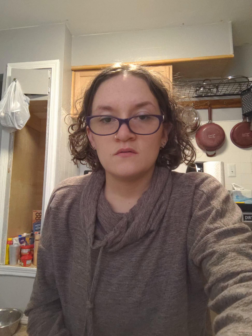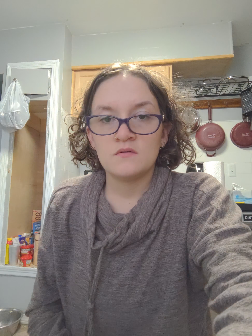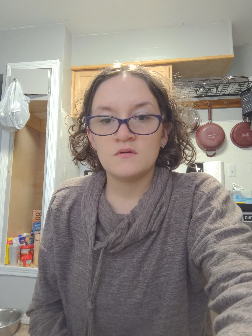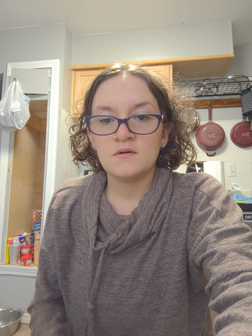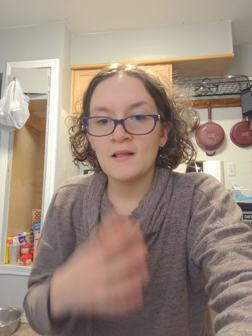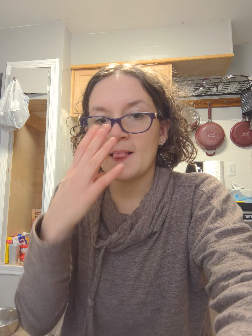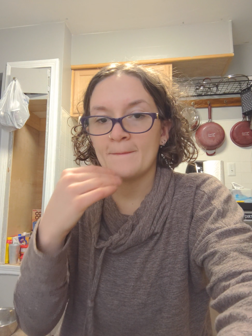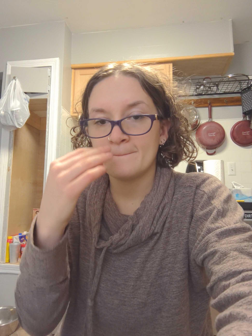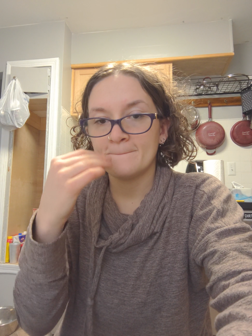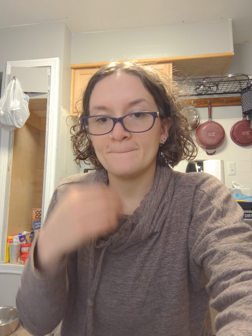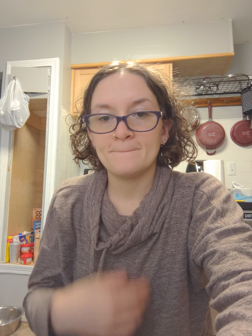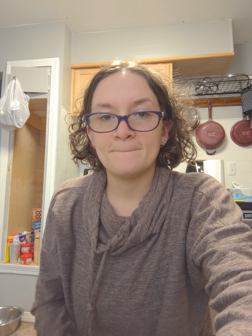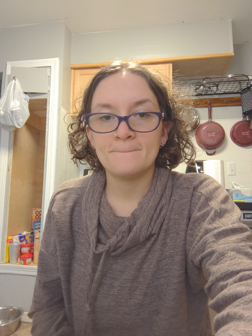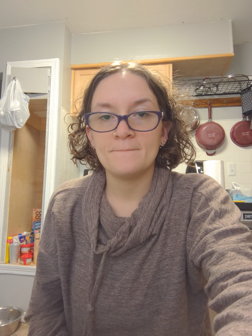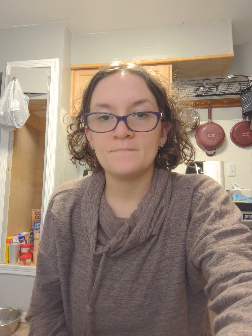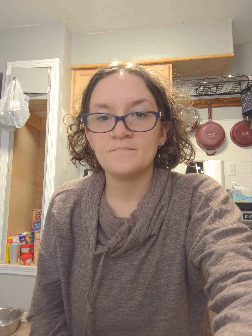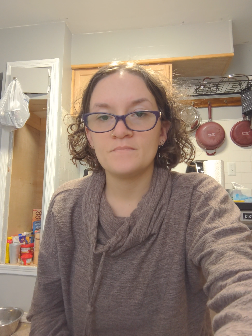sleep